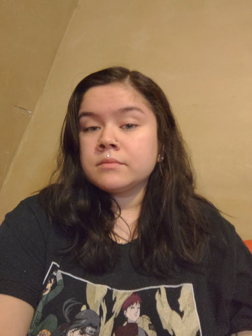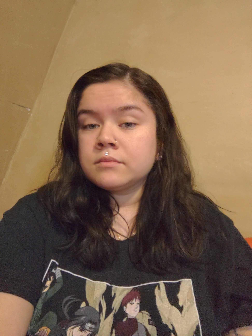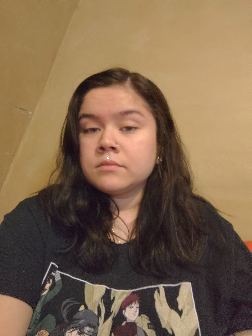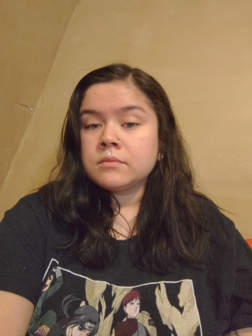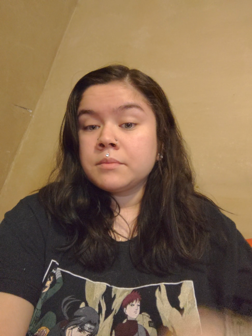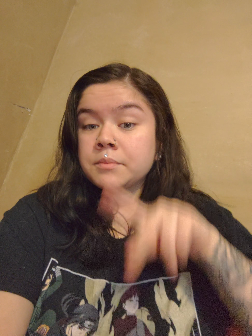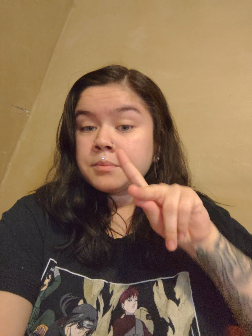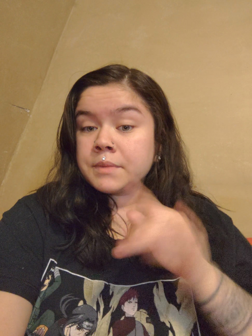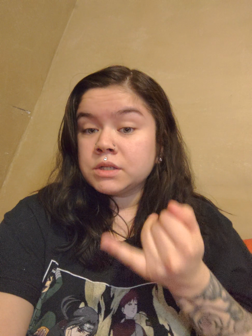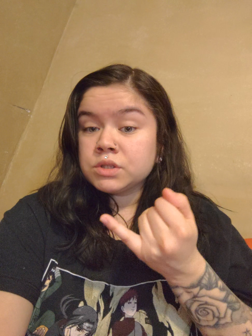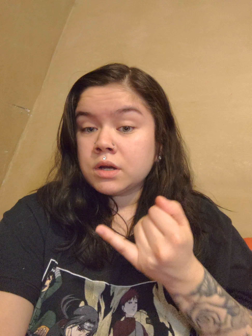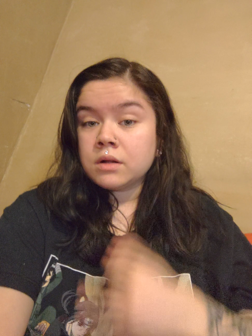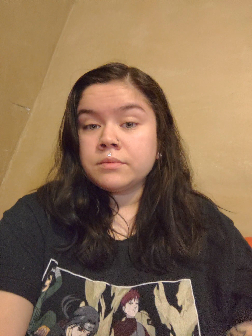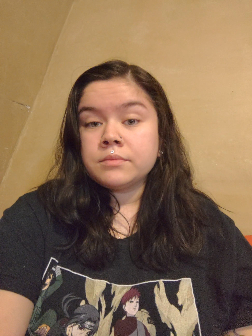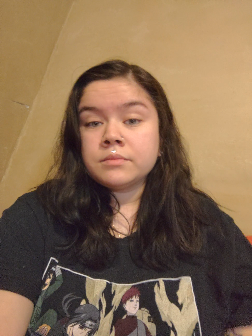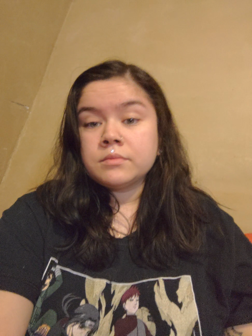pajamas